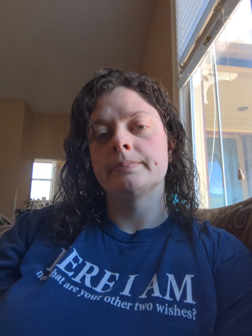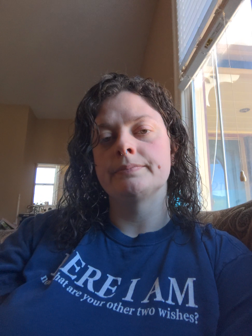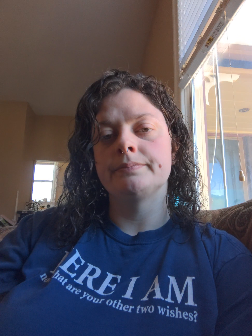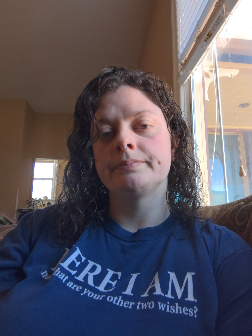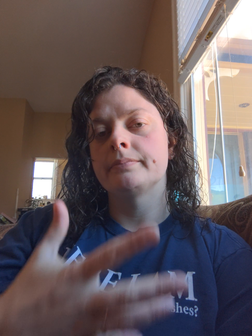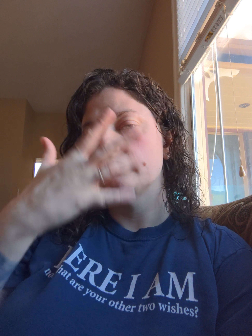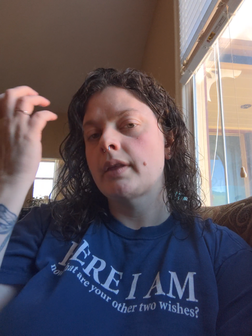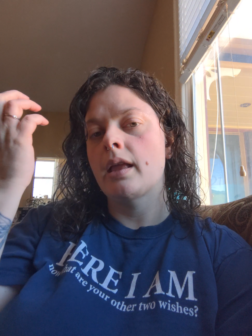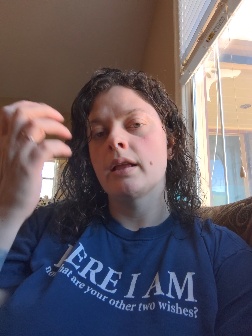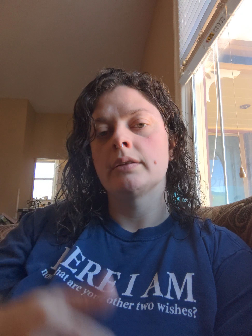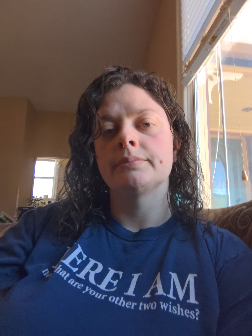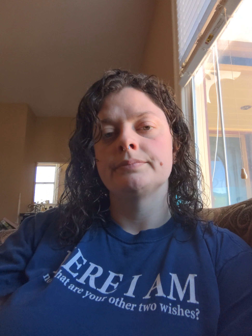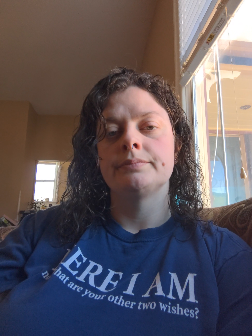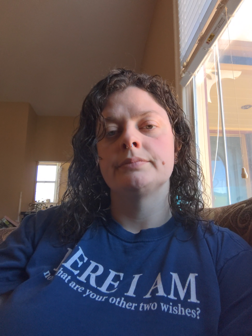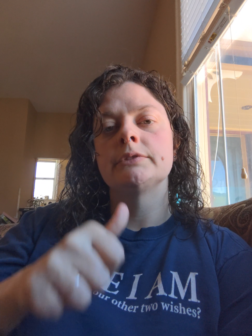mad